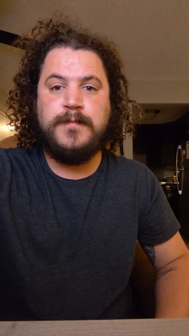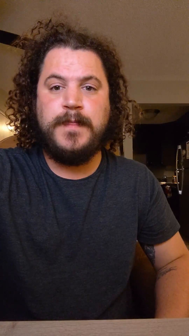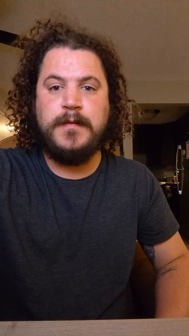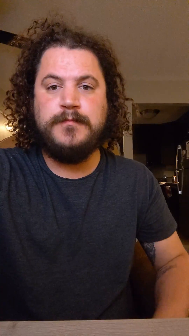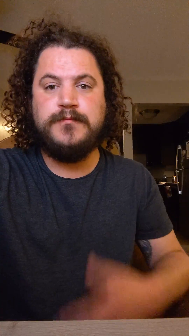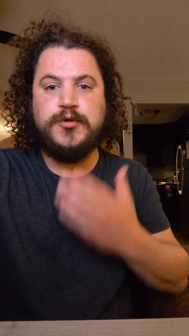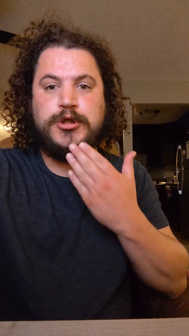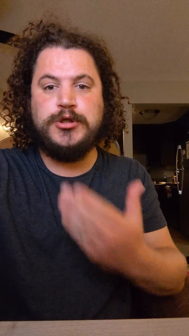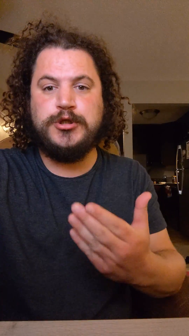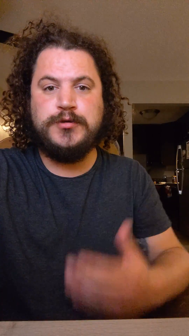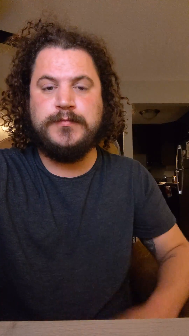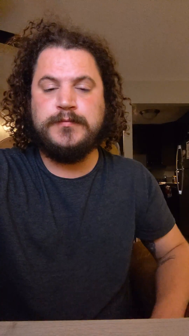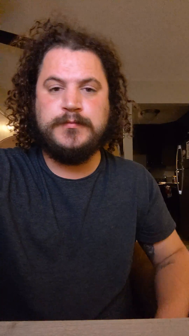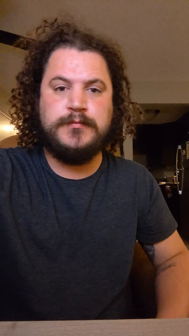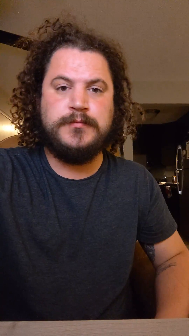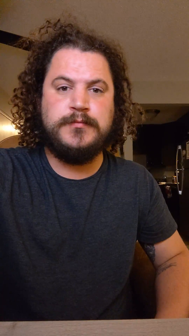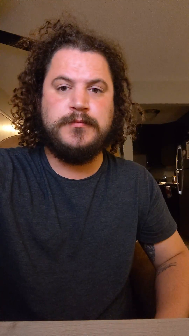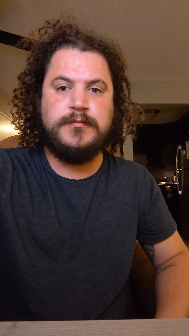good